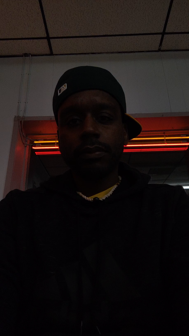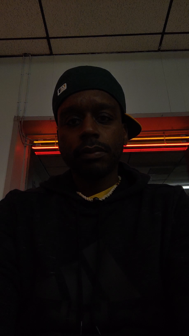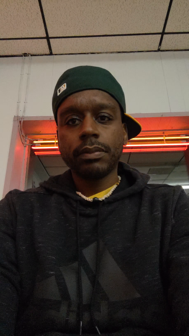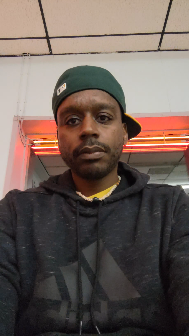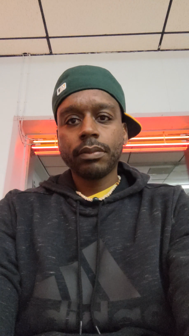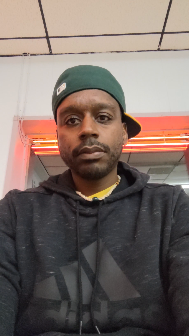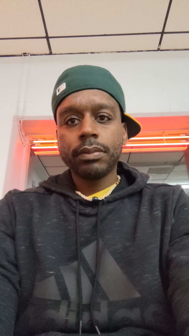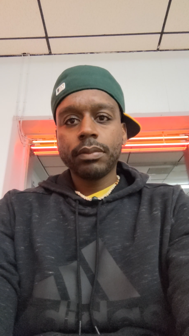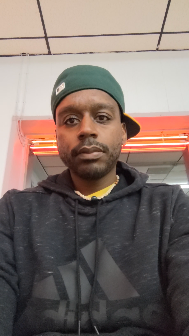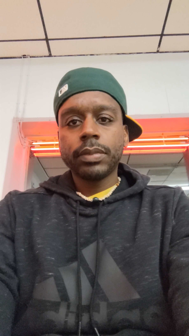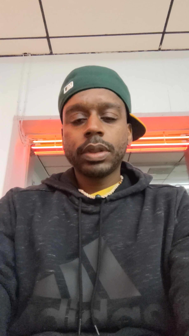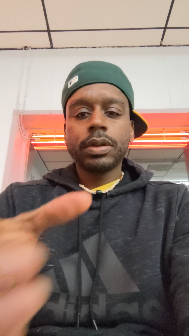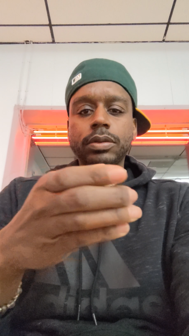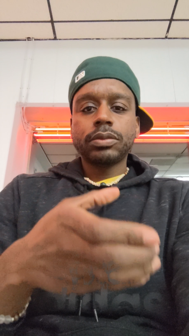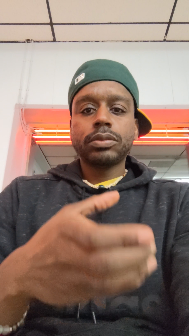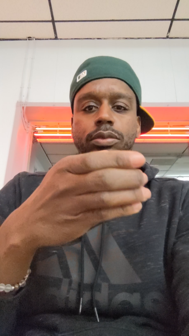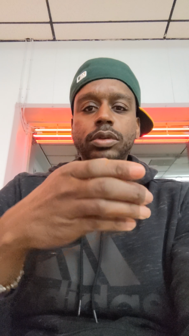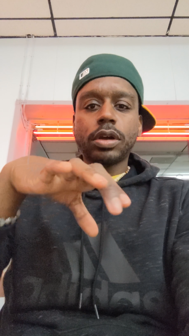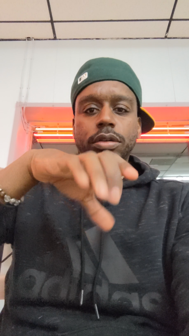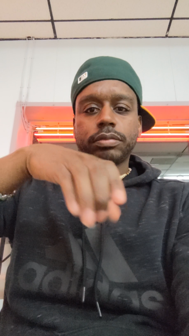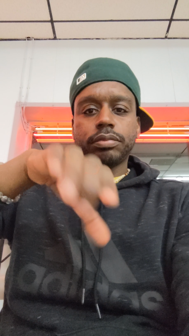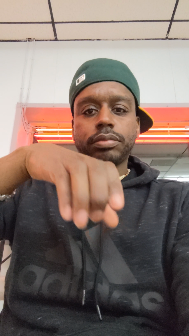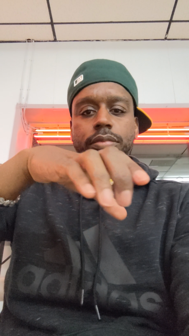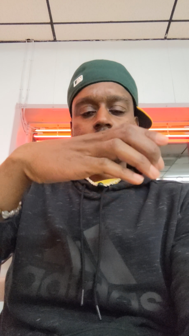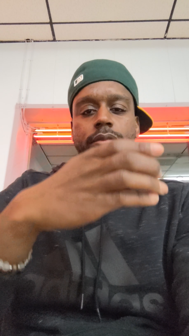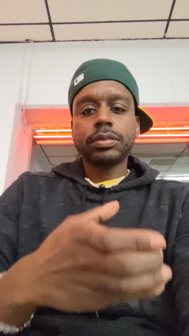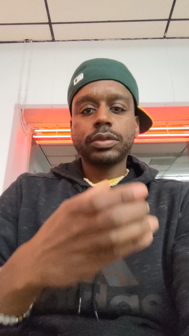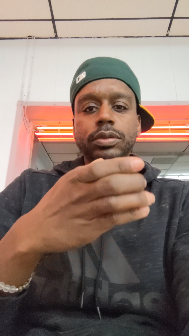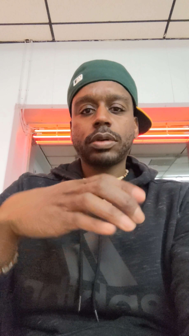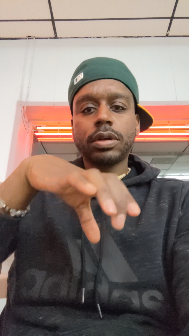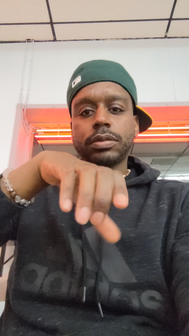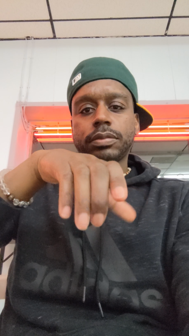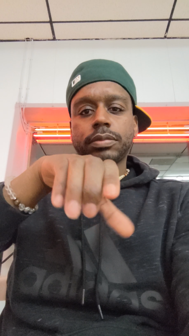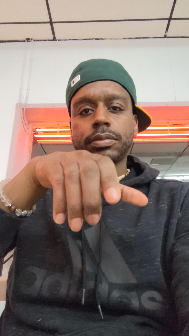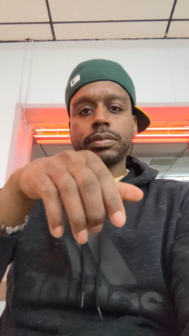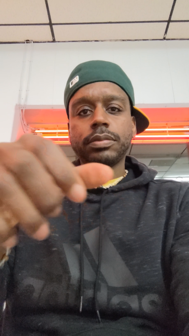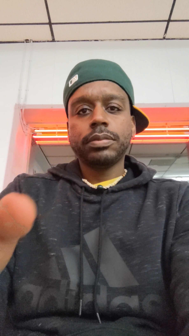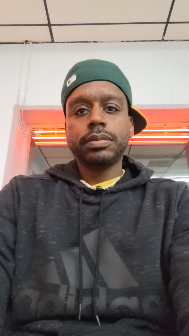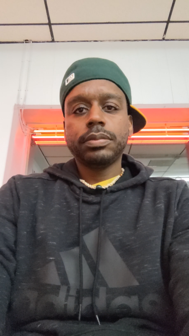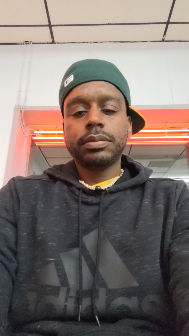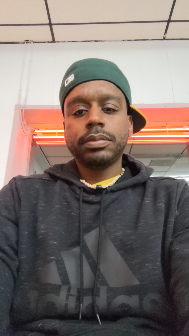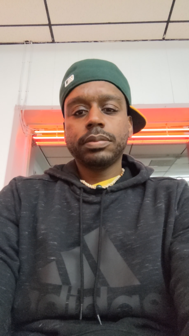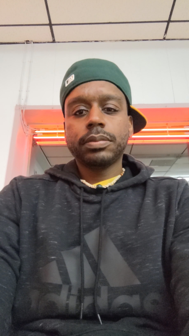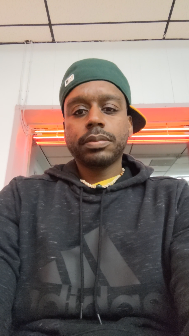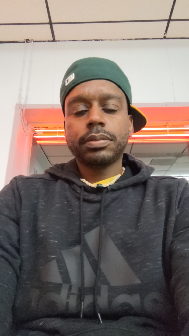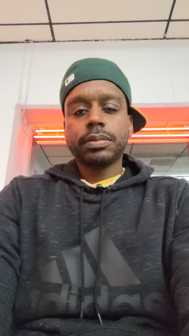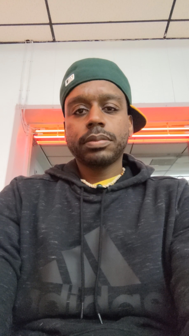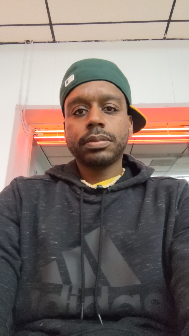jar